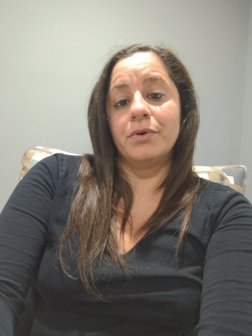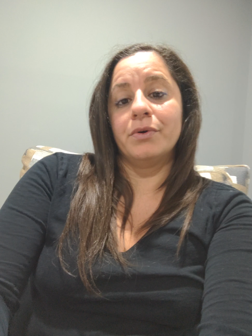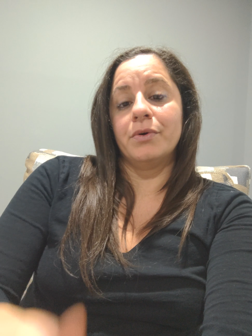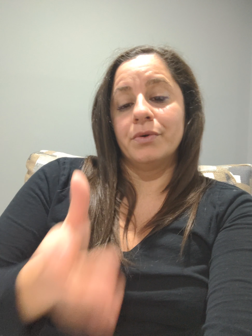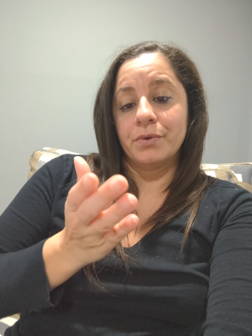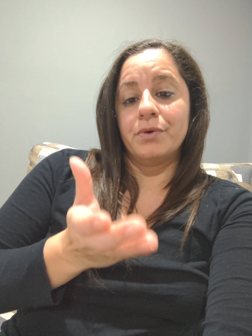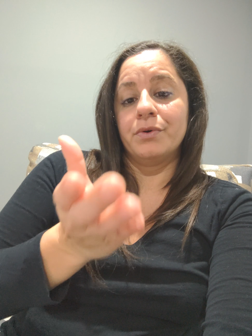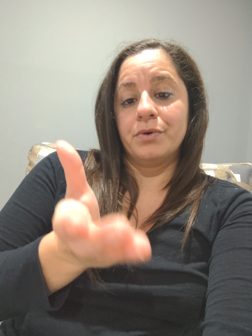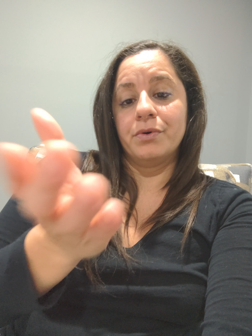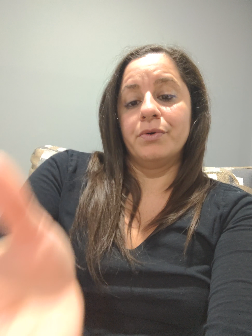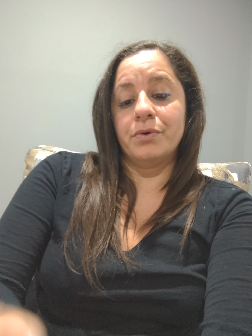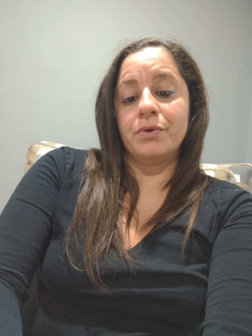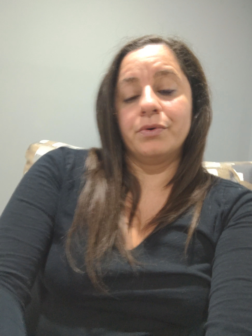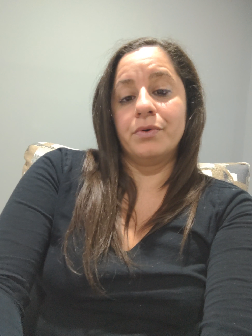boat